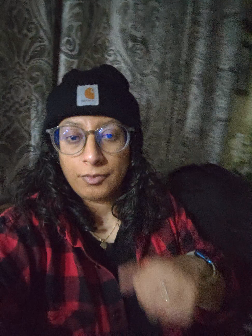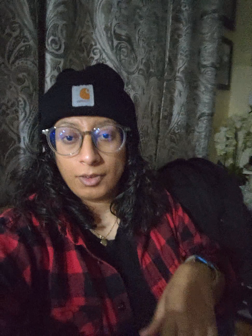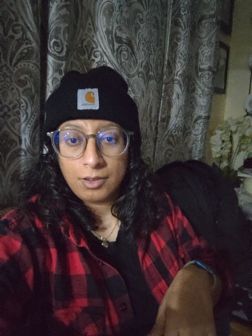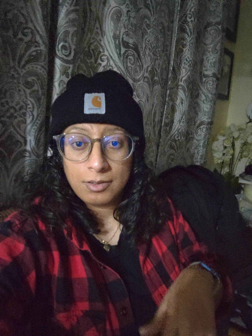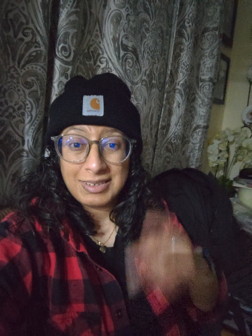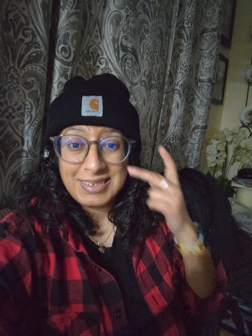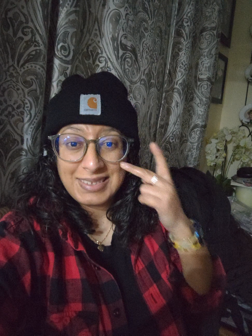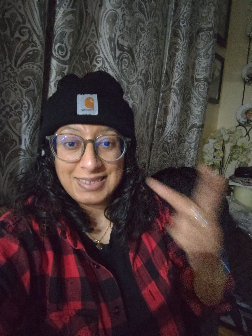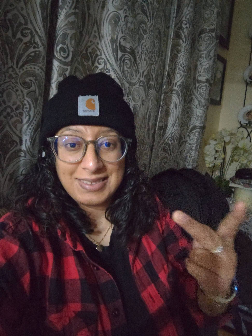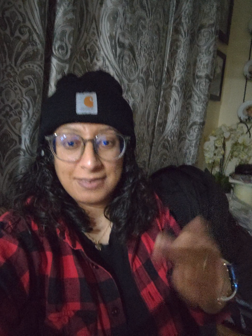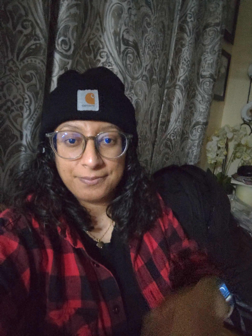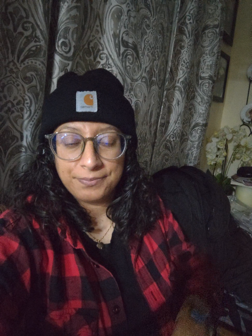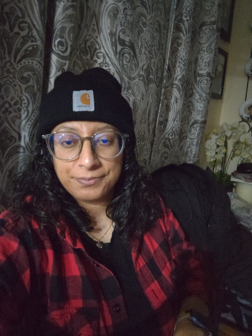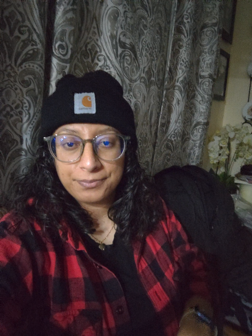see